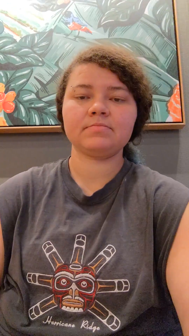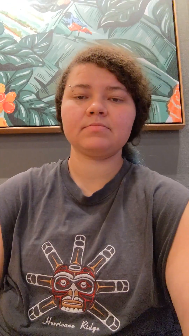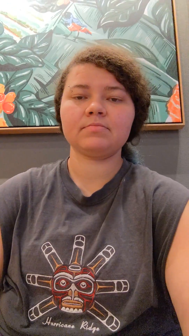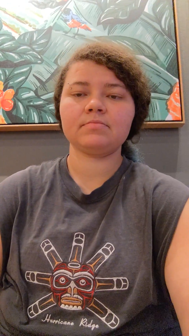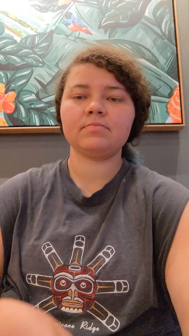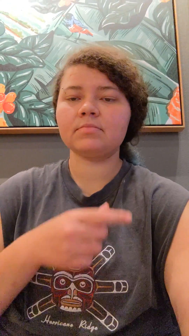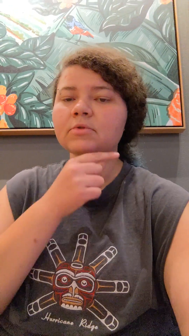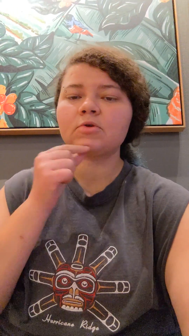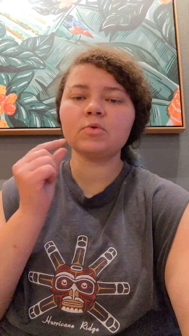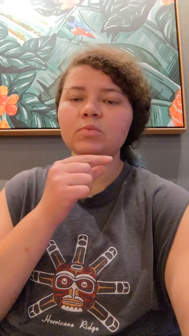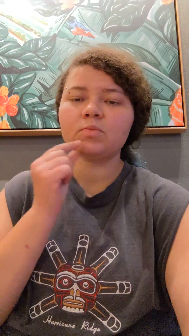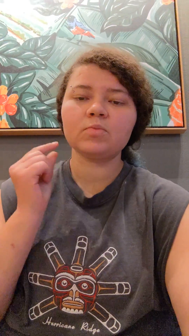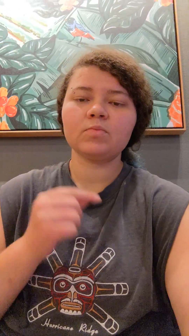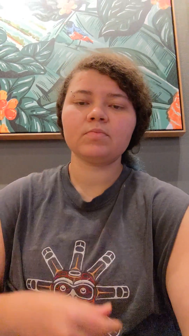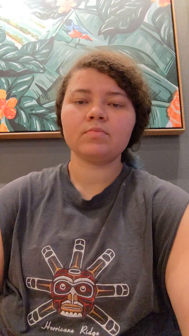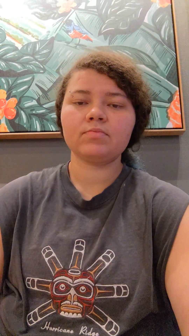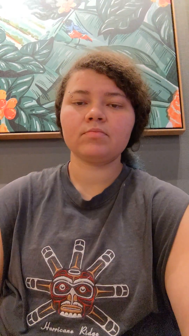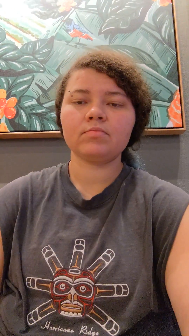glue